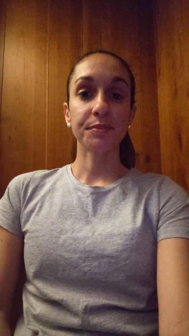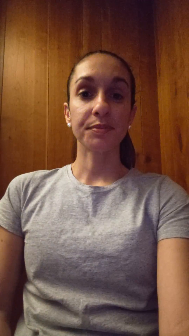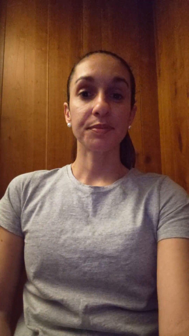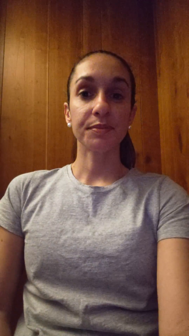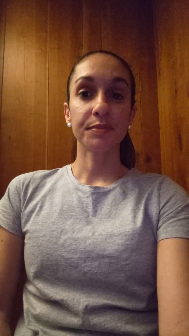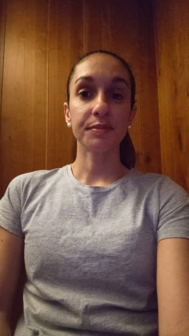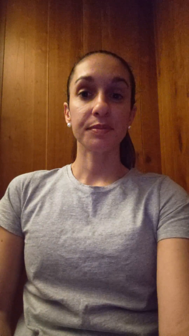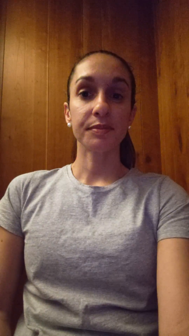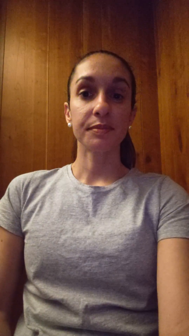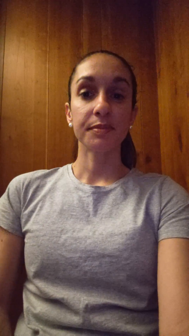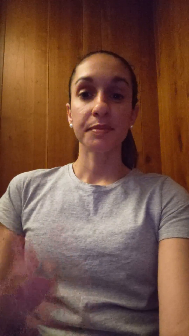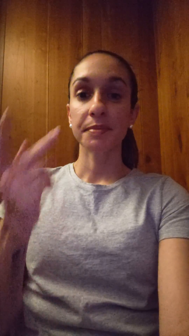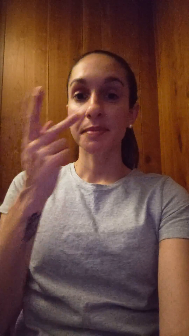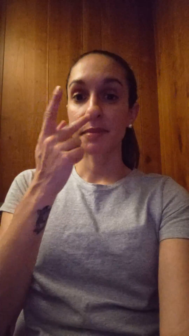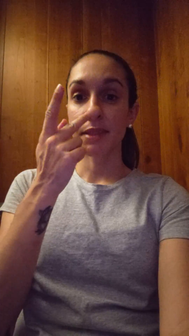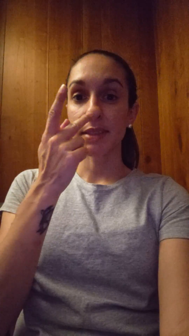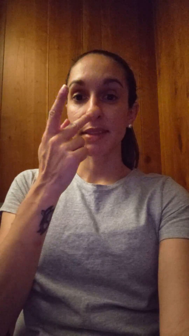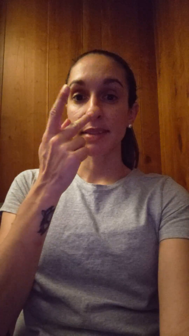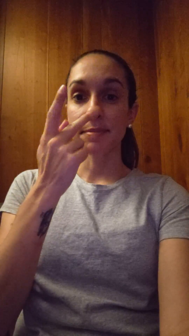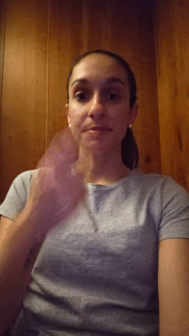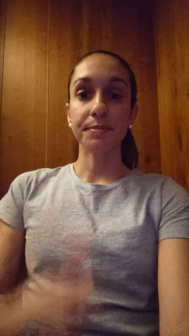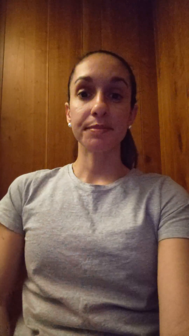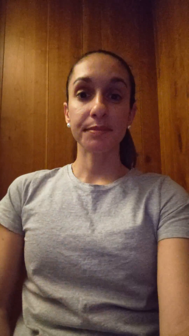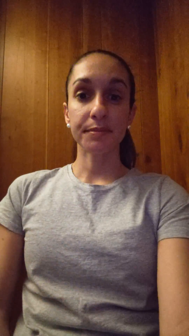penis